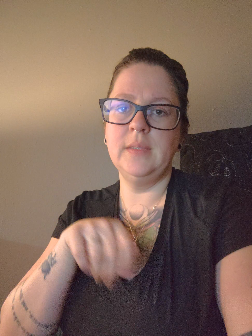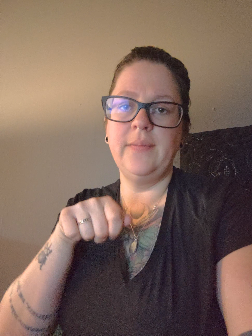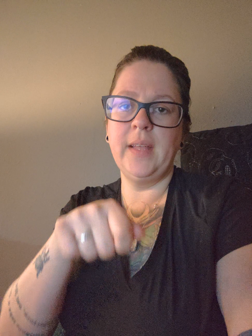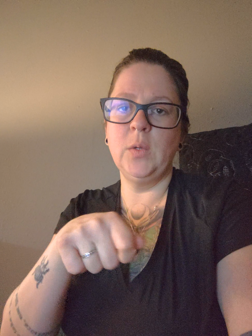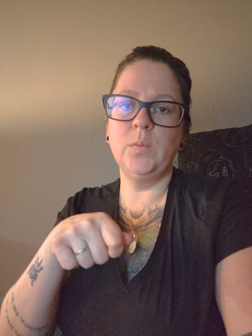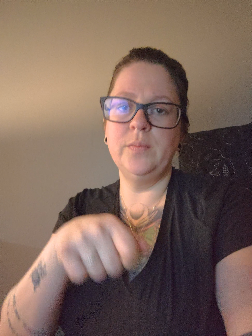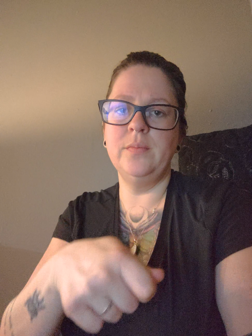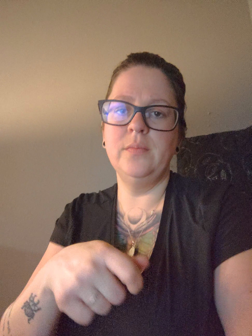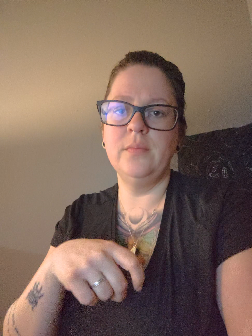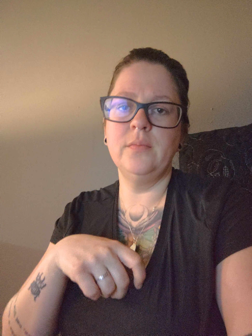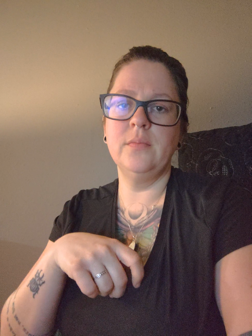vacuum